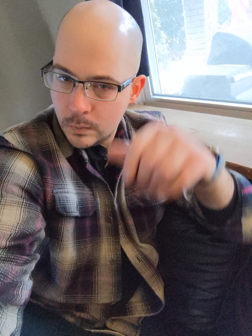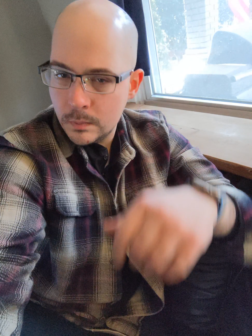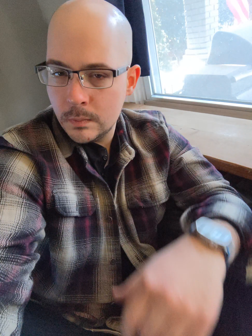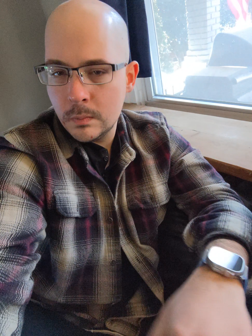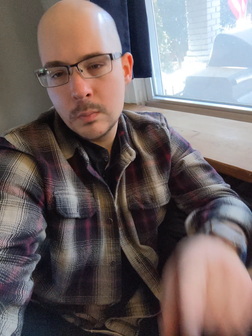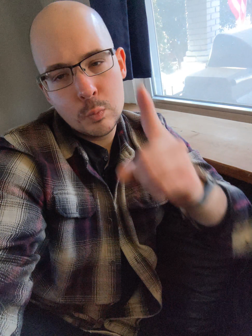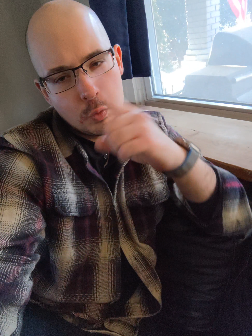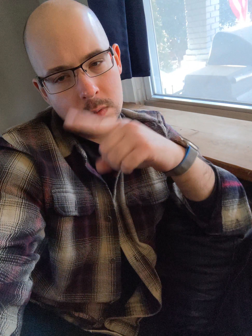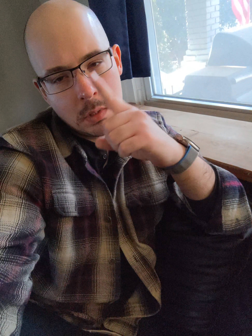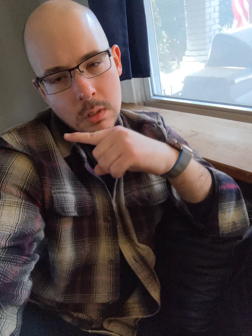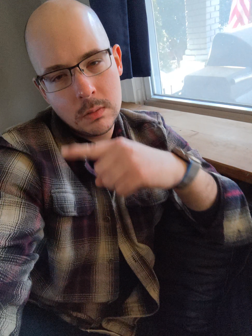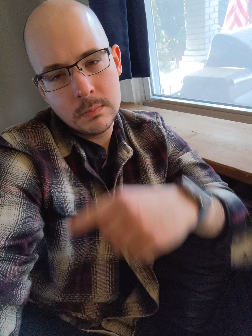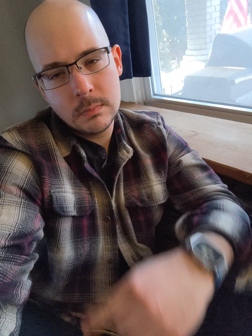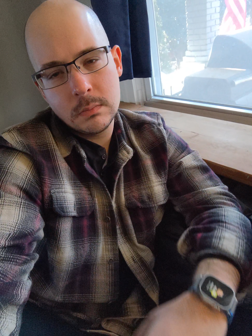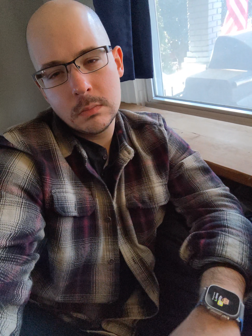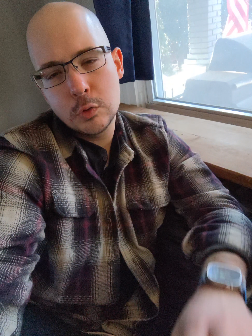pretend